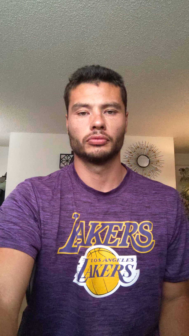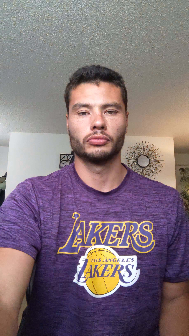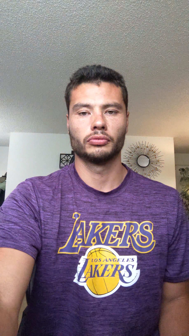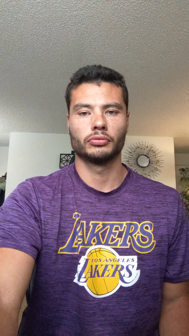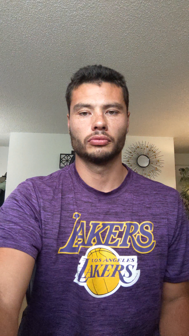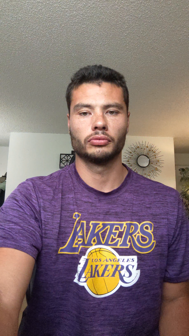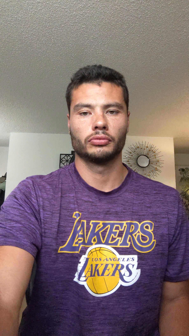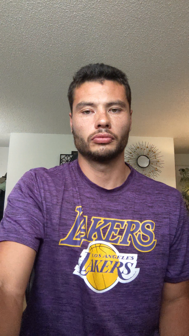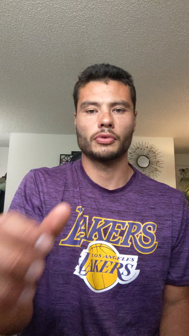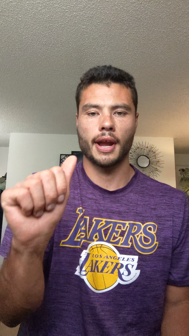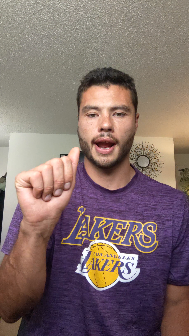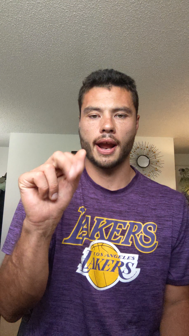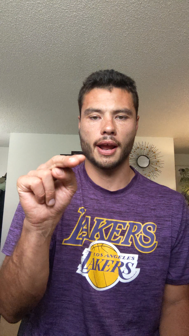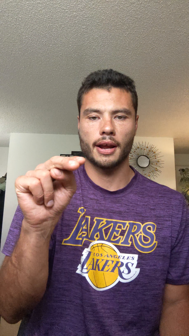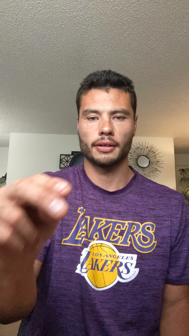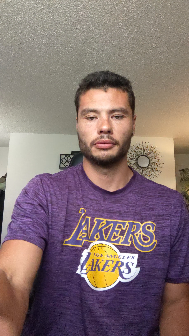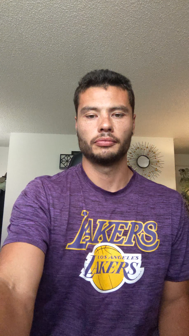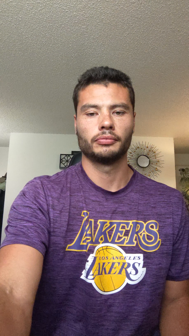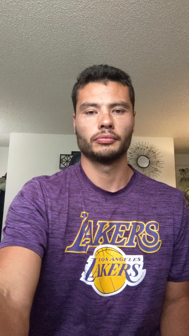an